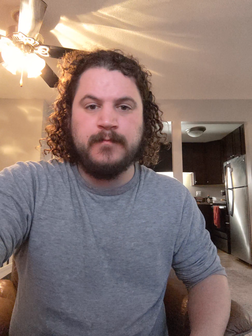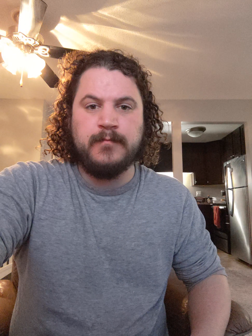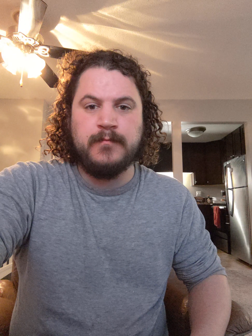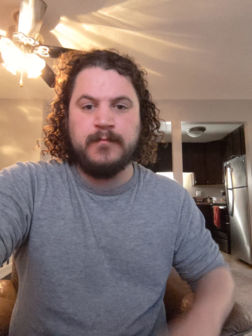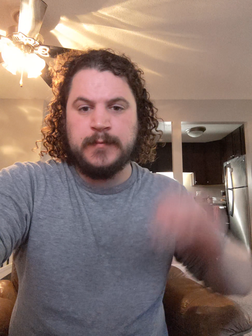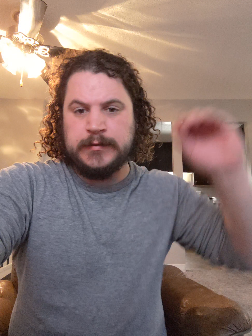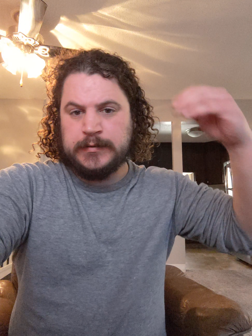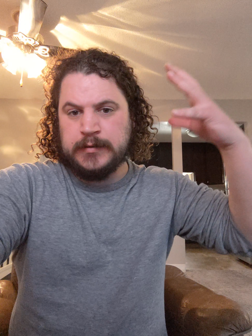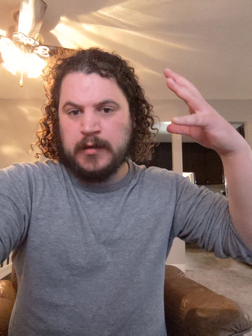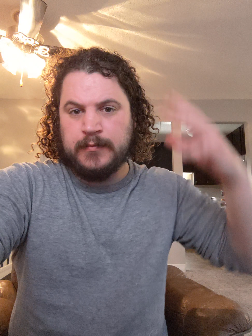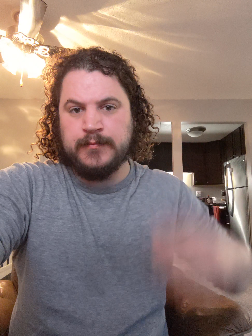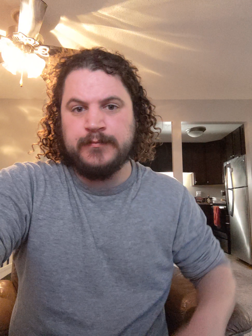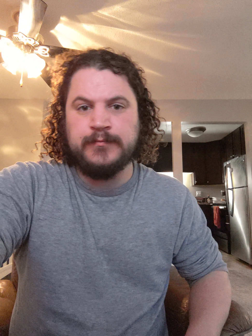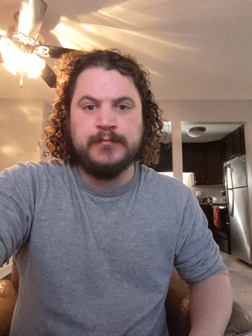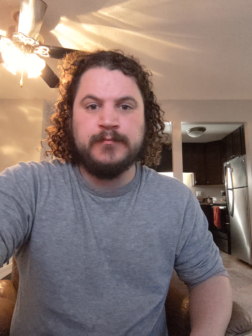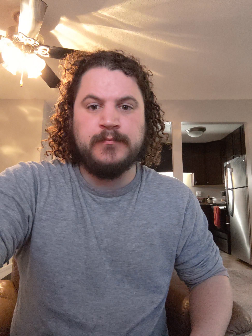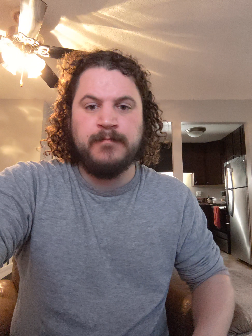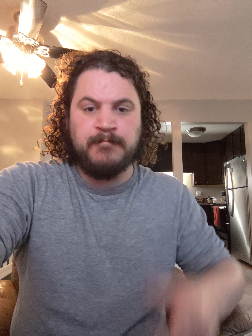sun